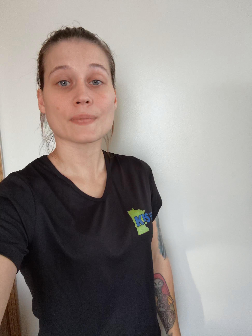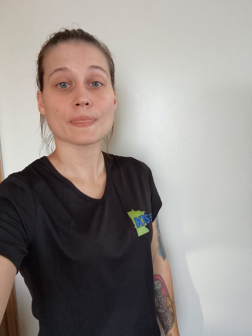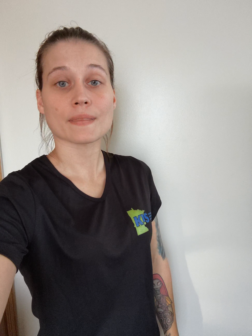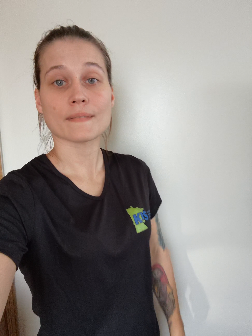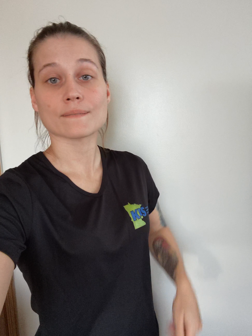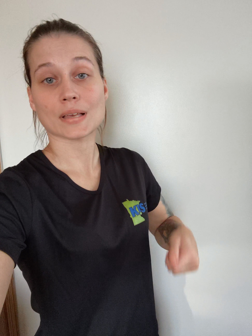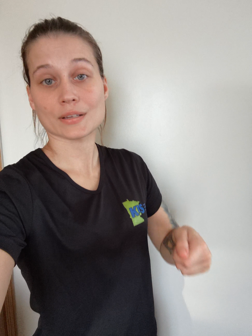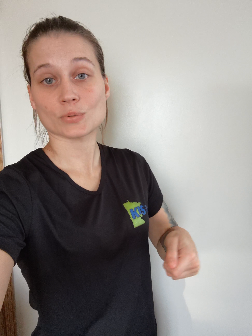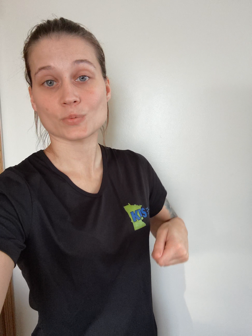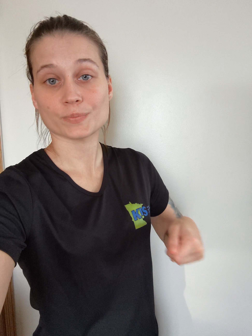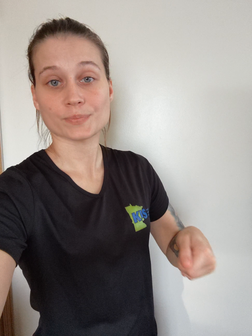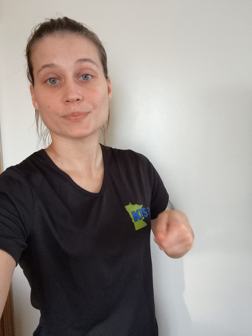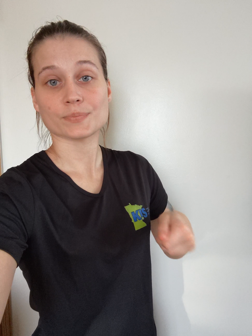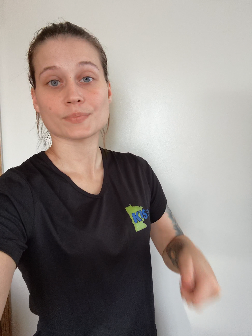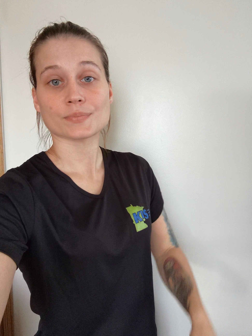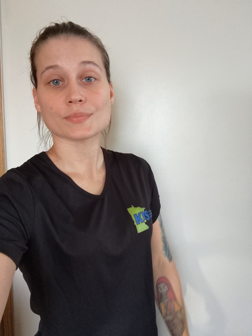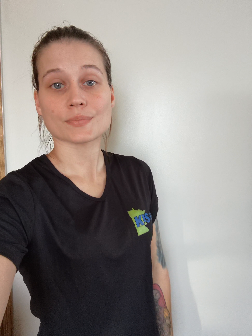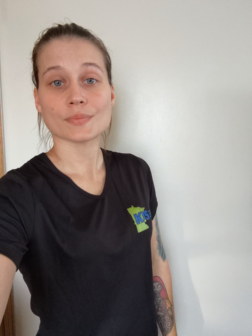vacuum